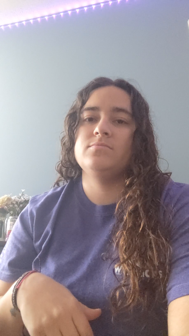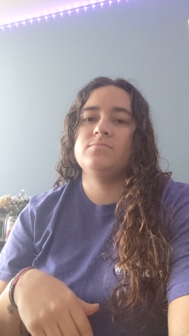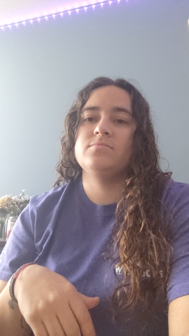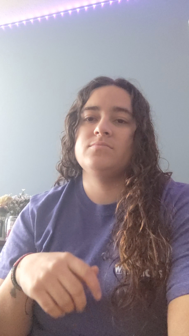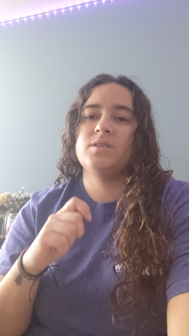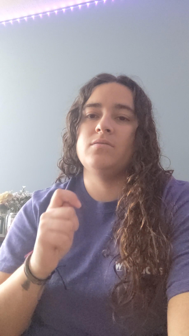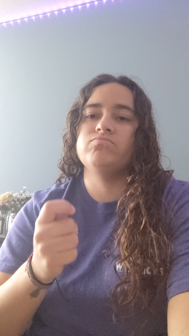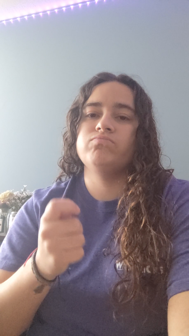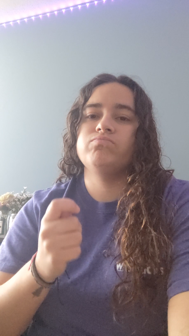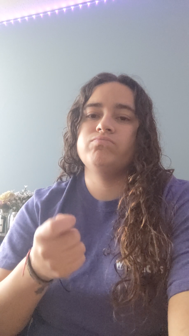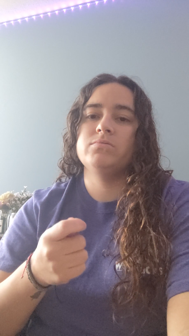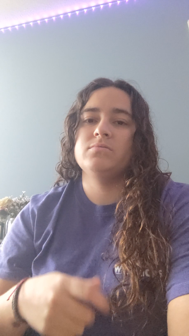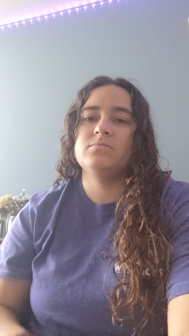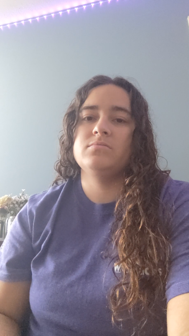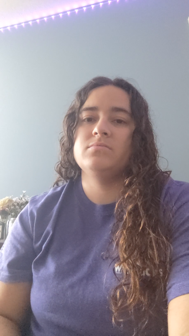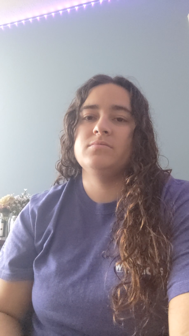cart